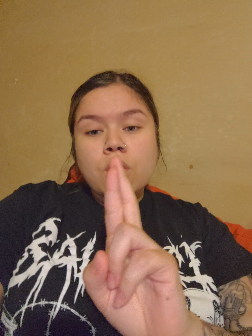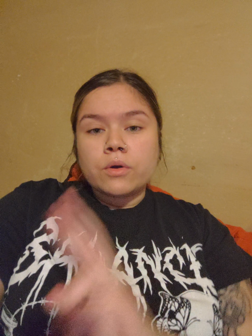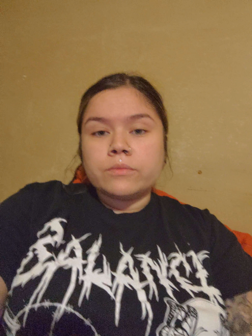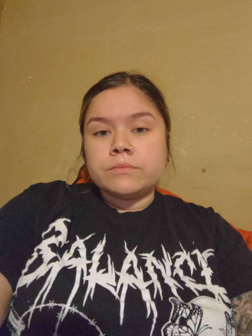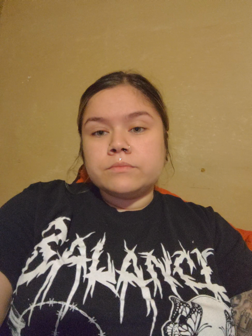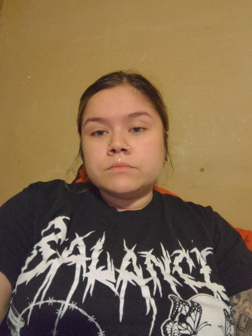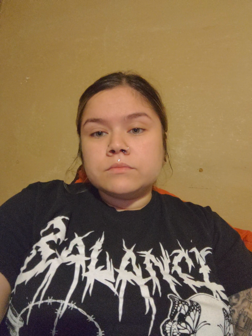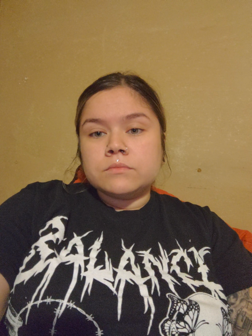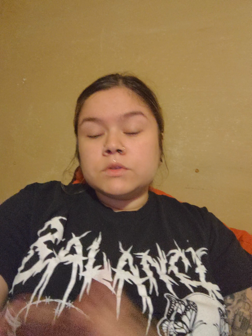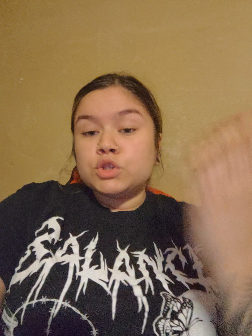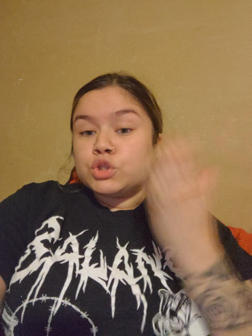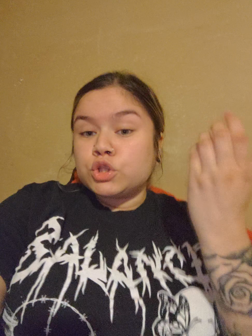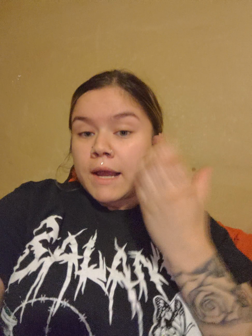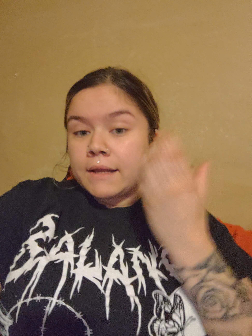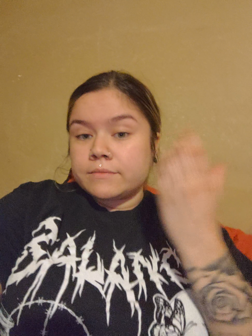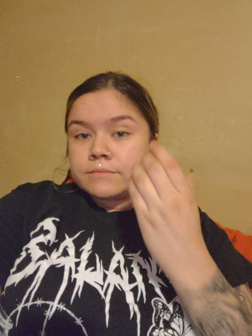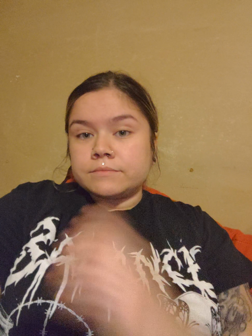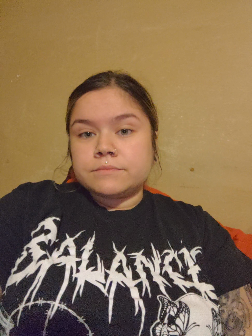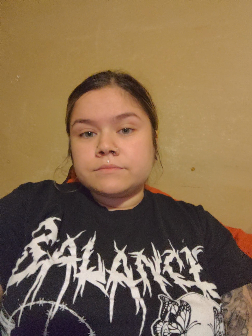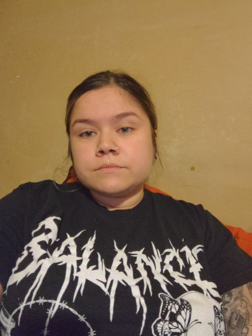shake